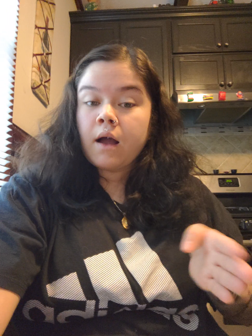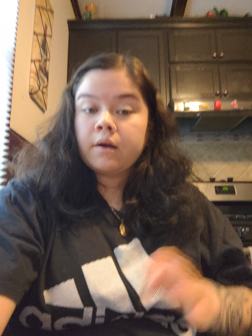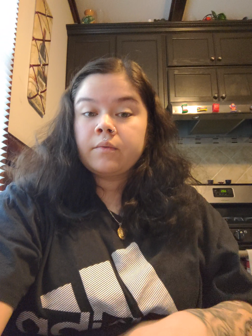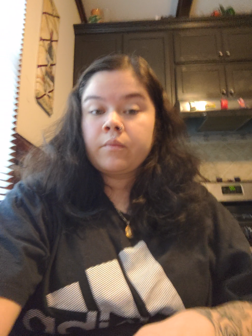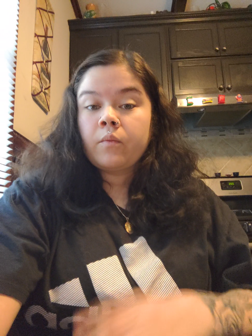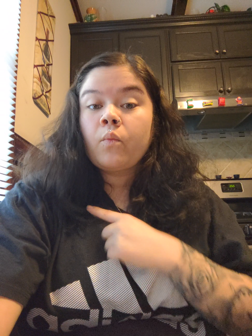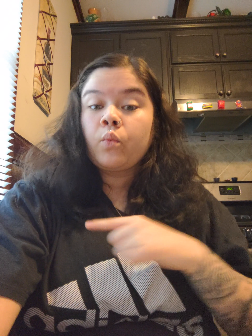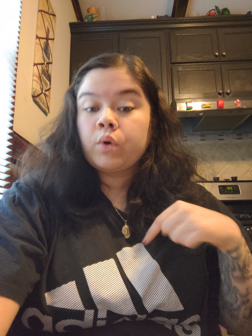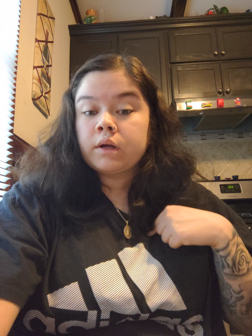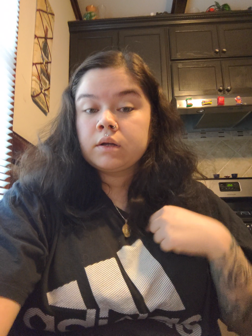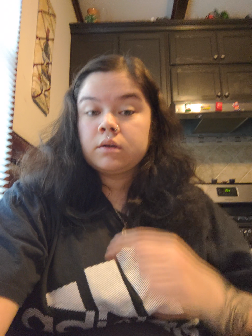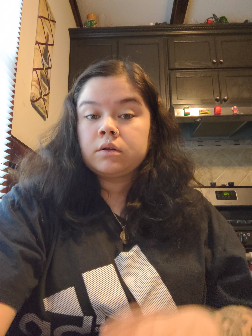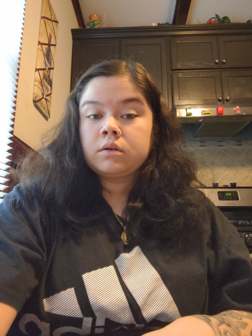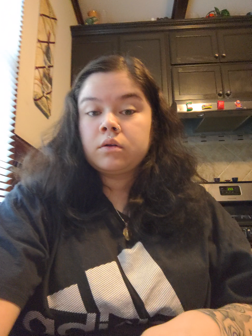we